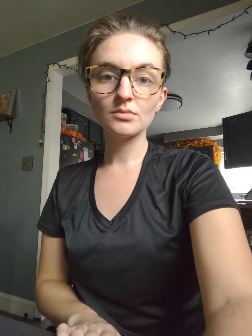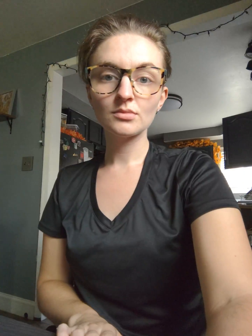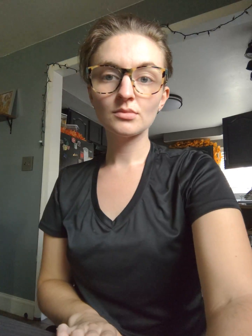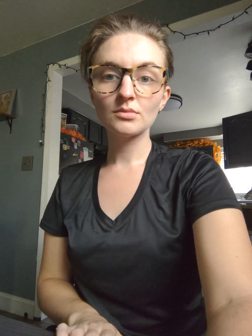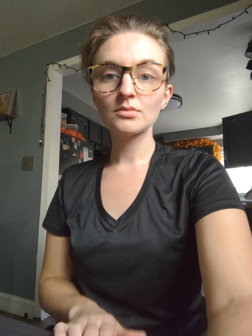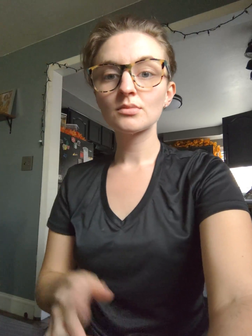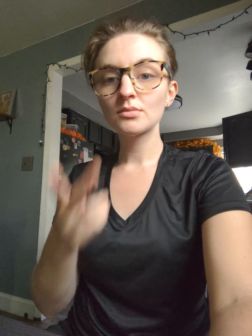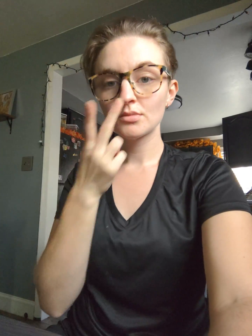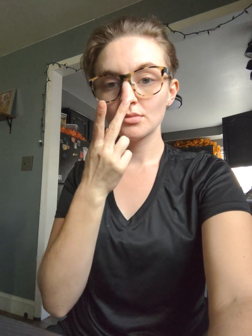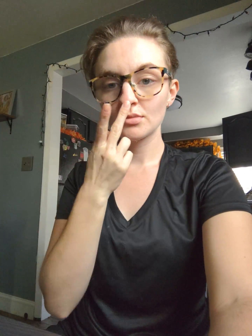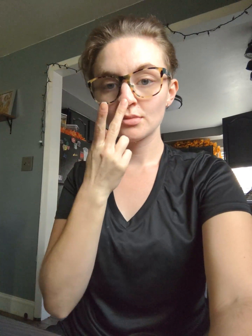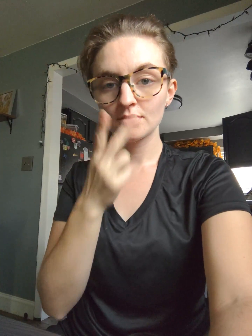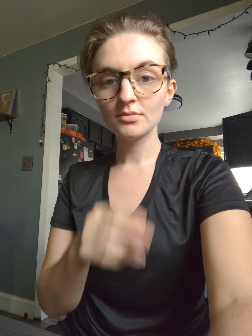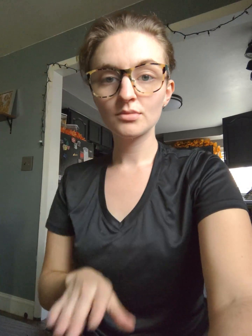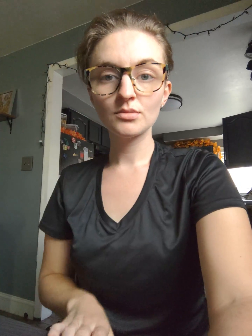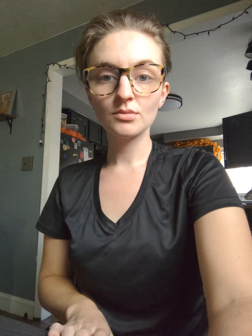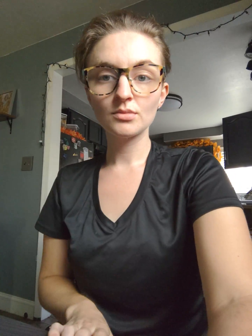penis